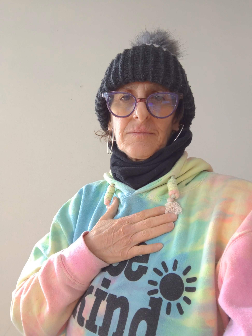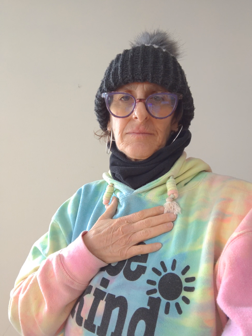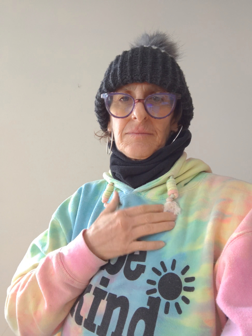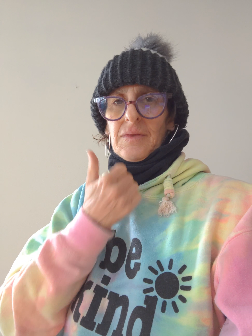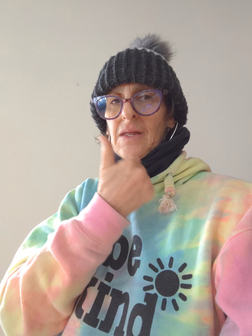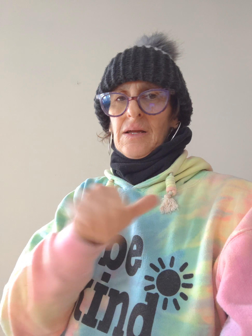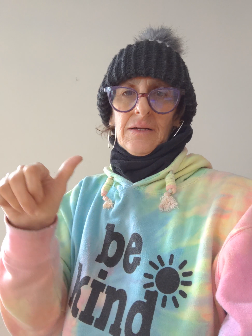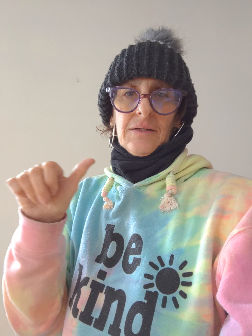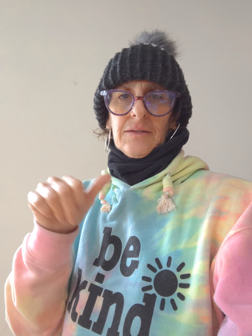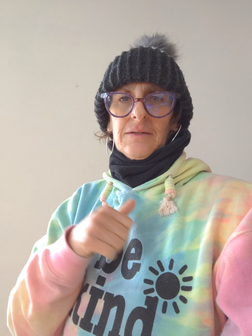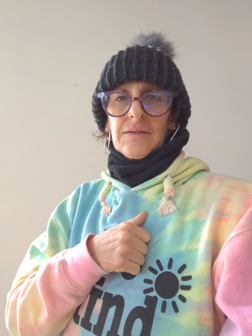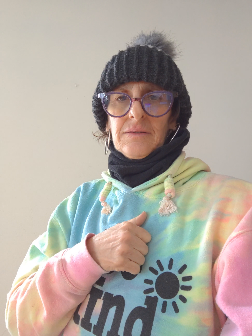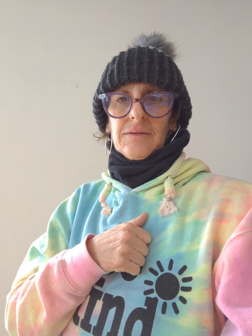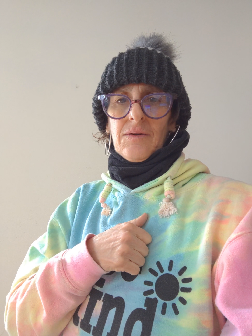any